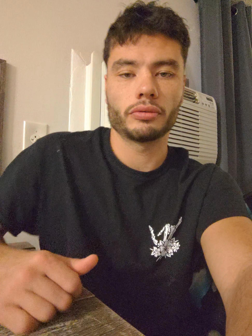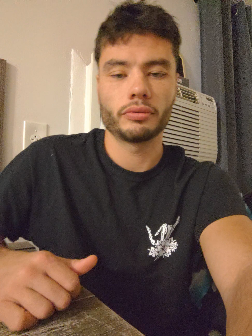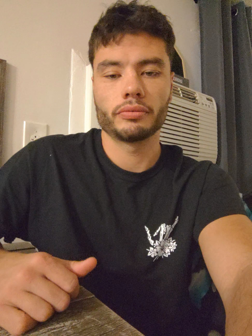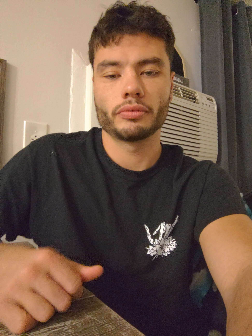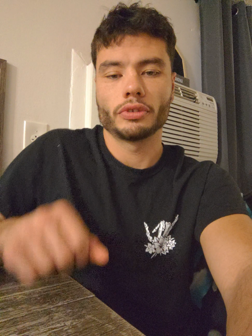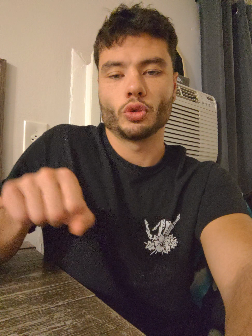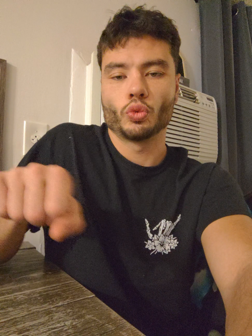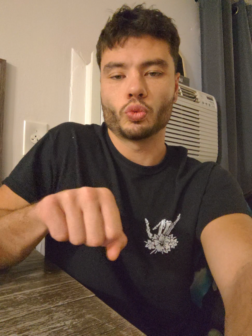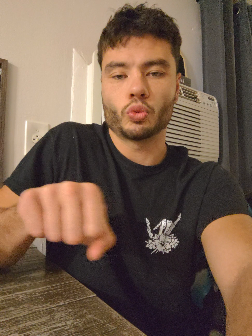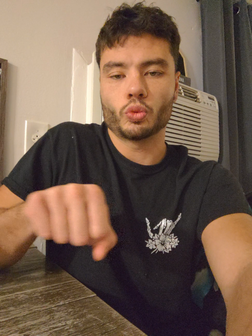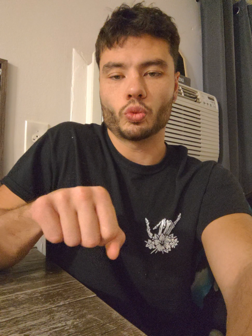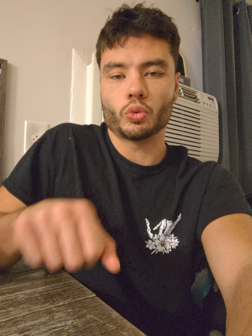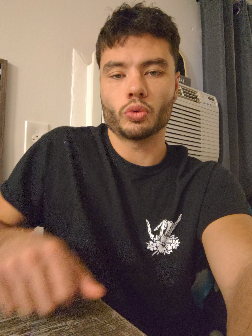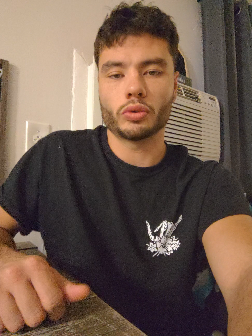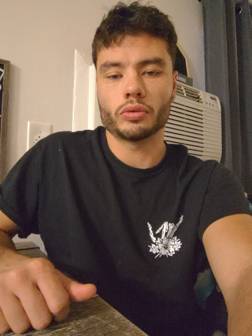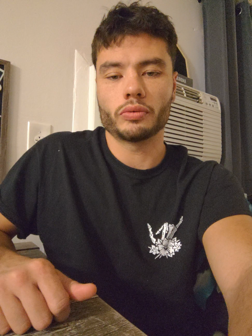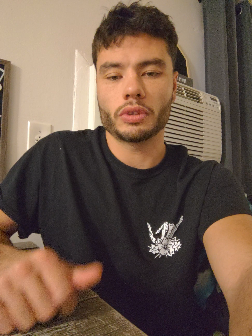shoe